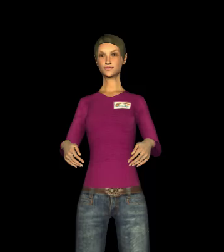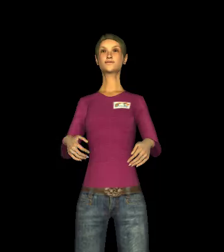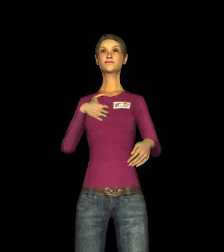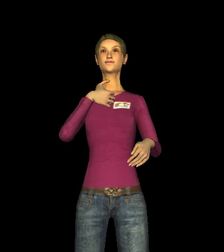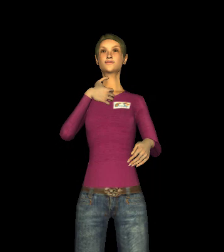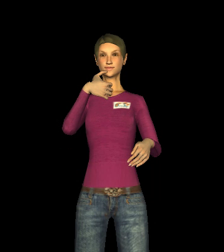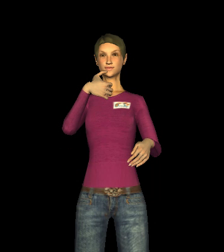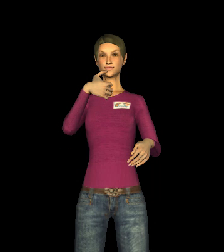غني